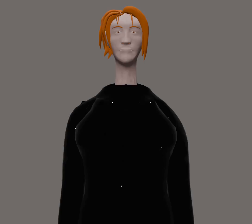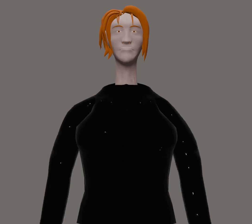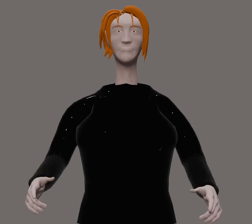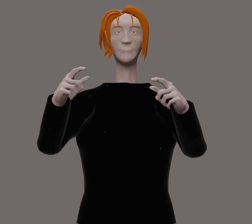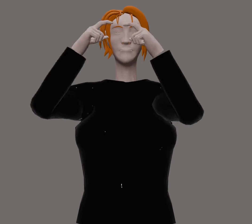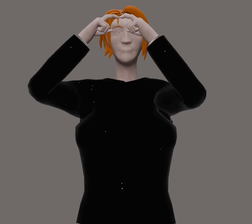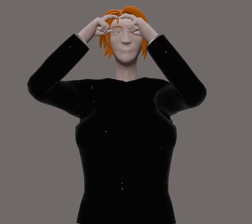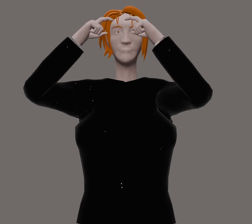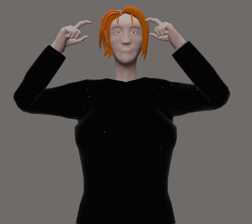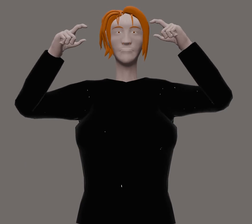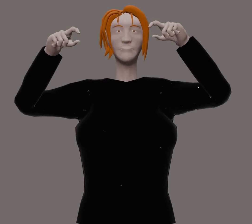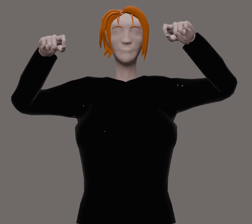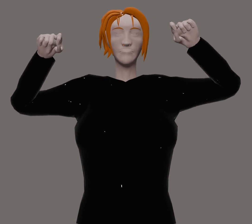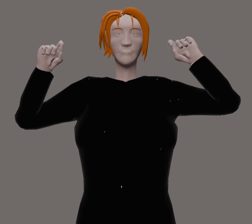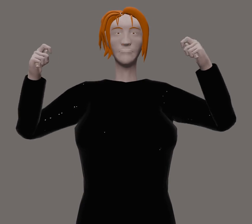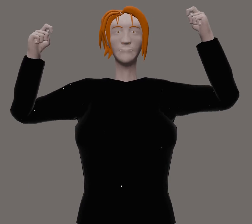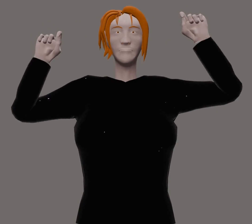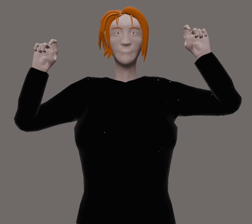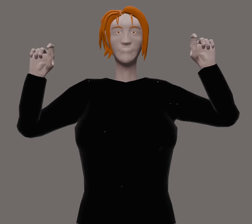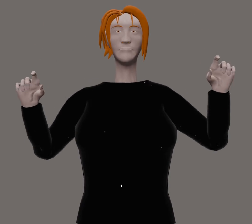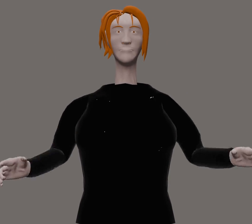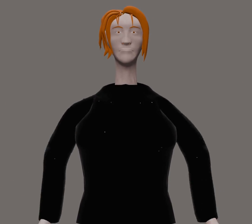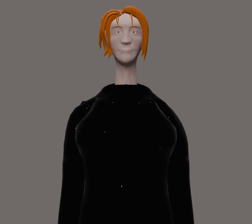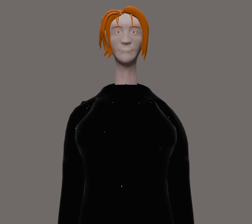Blindfold